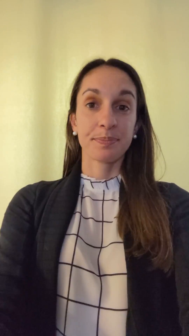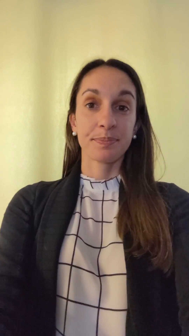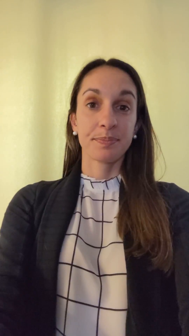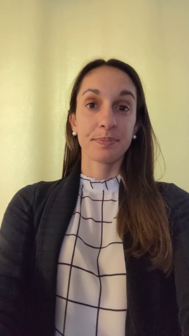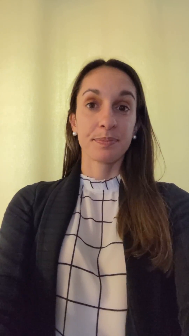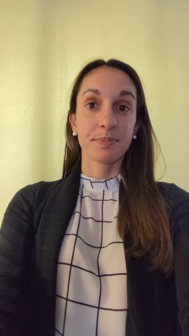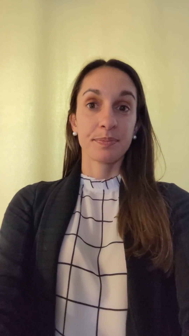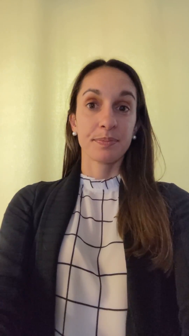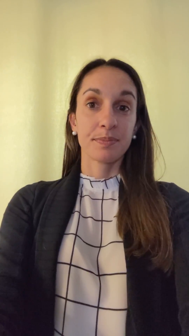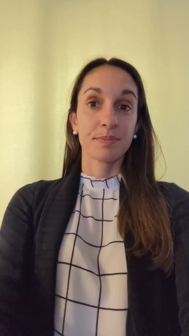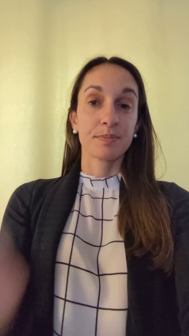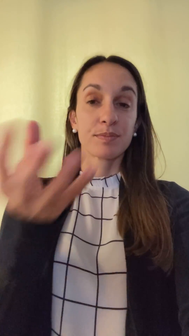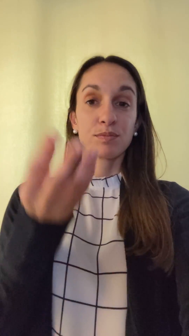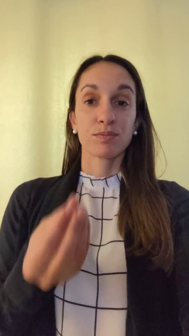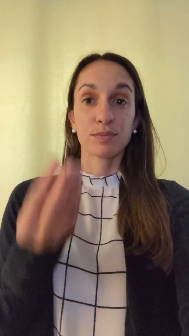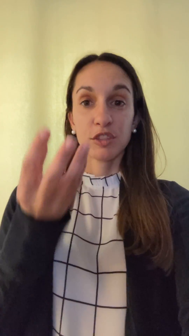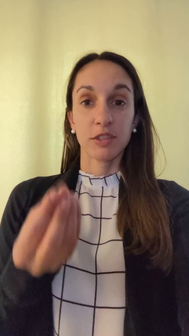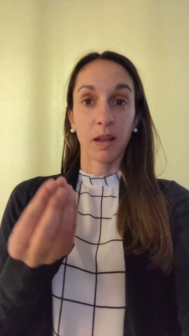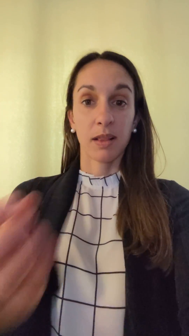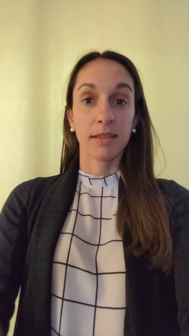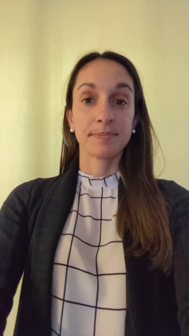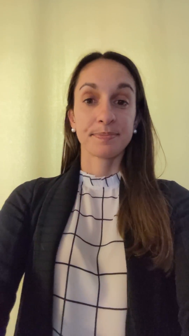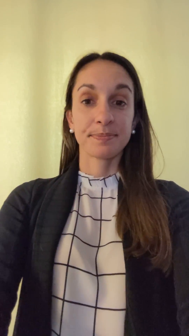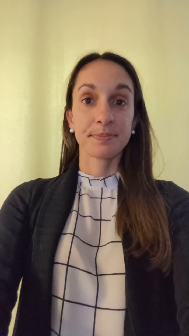gentle